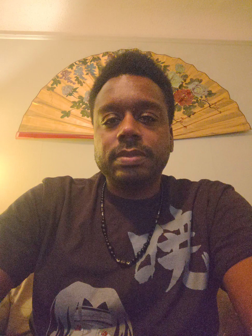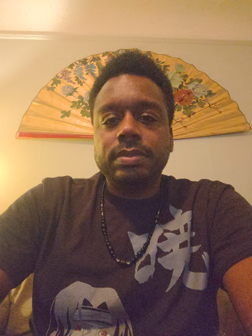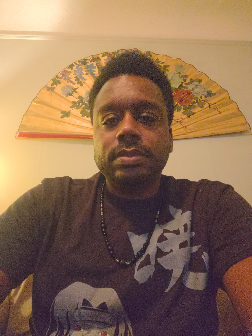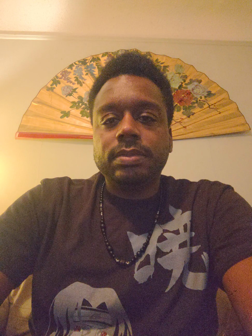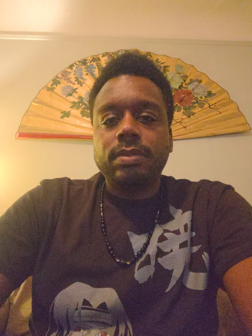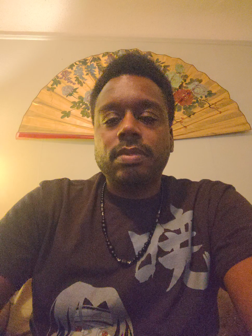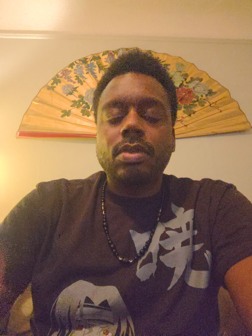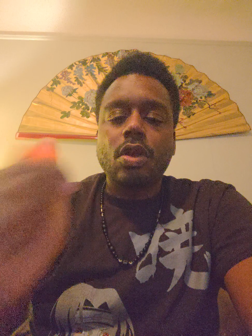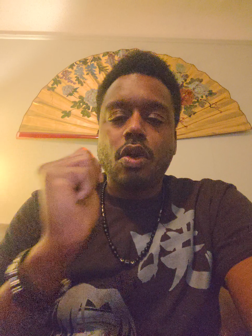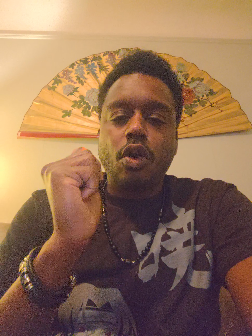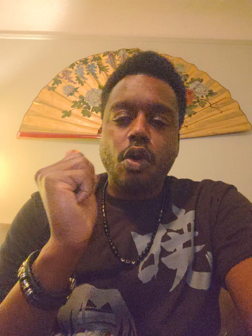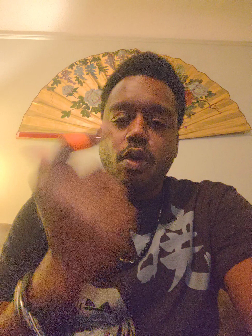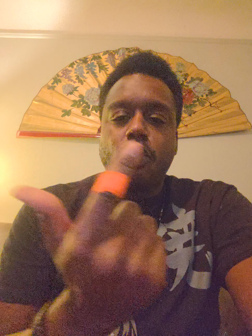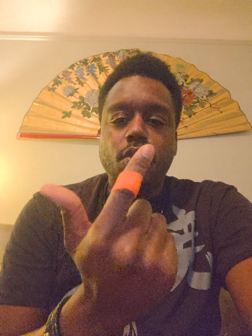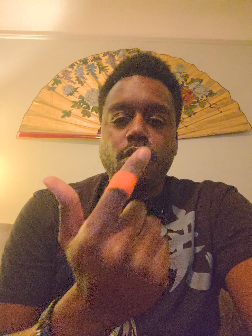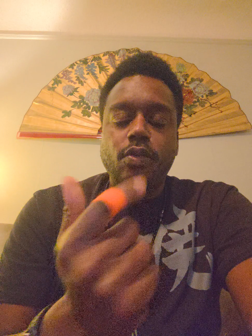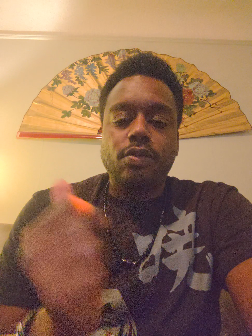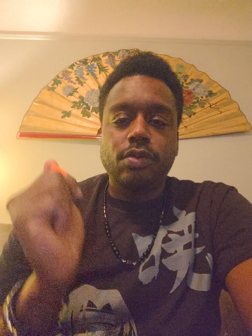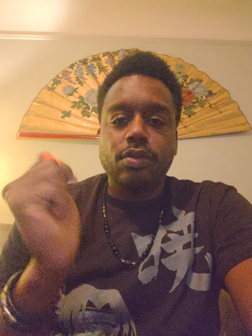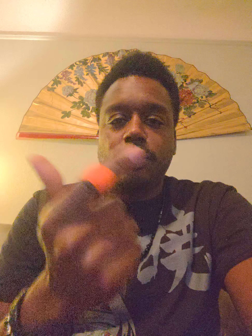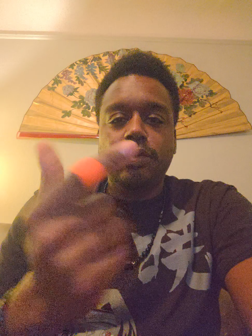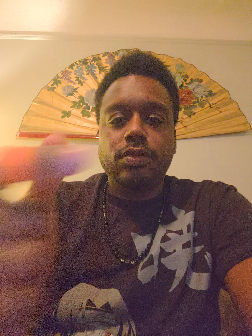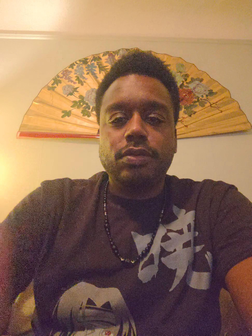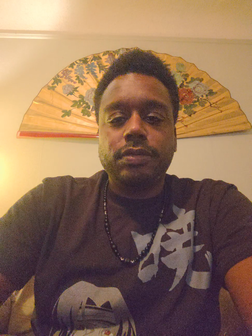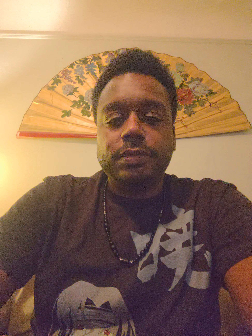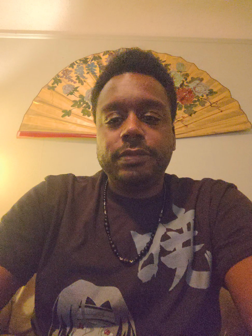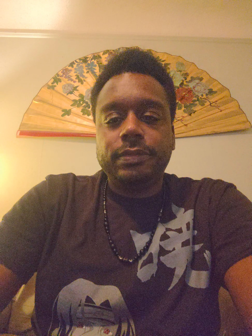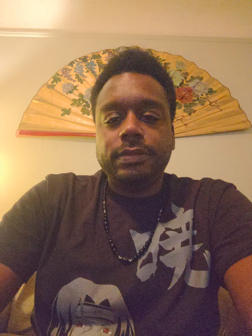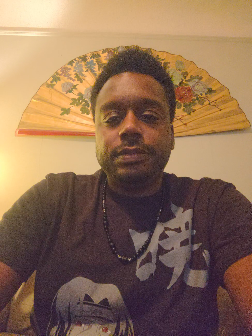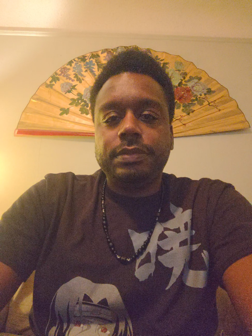all